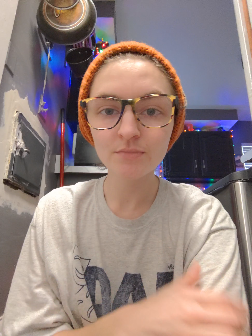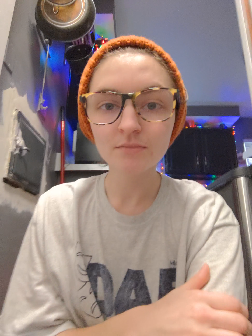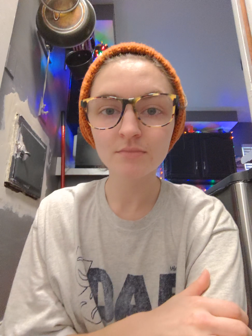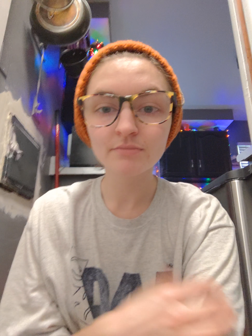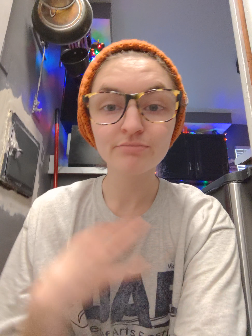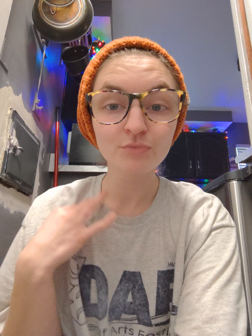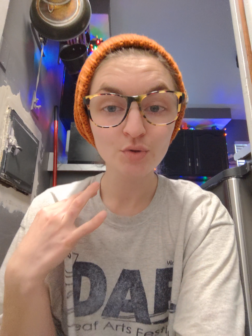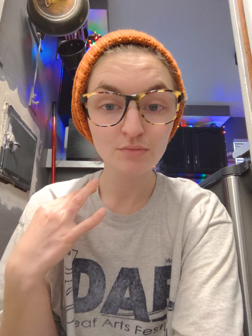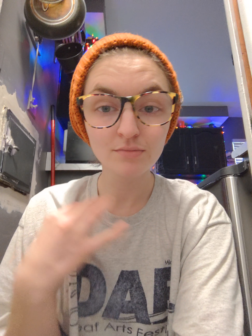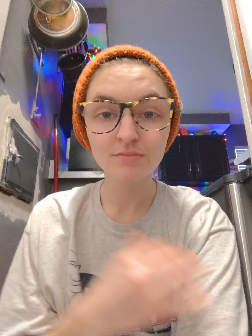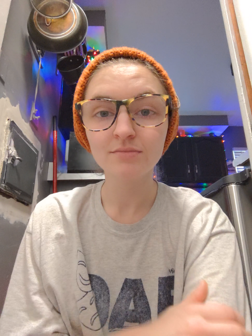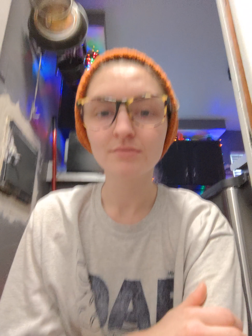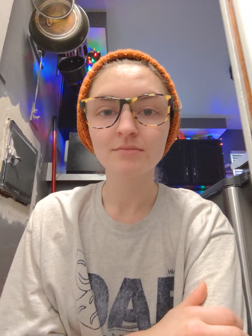shirt